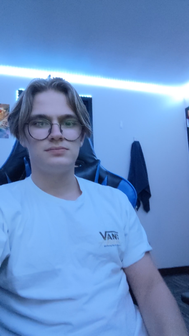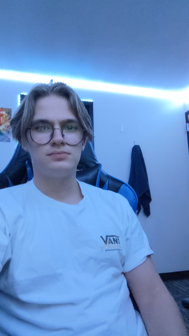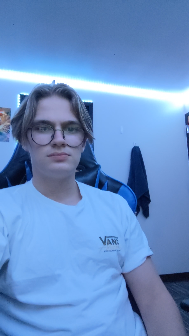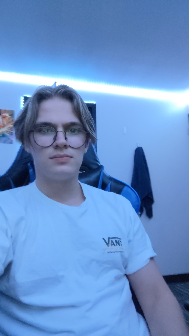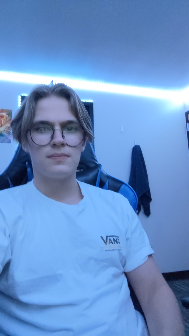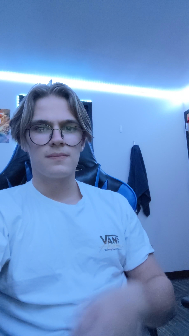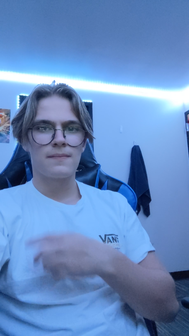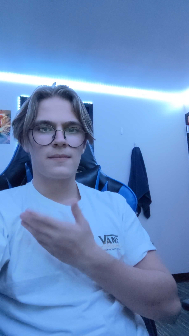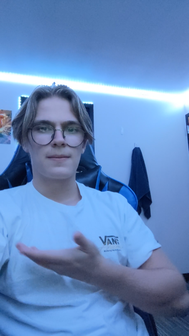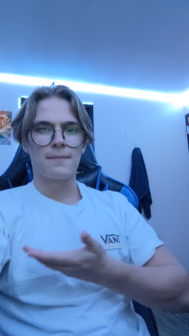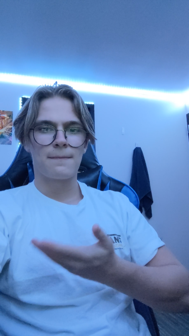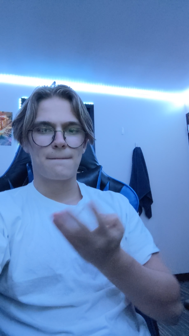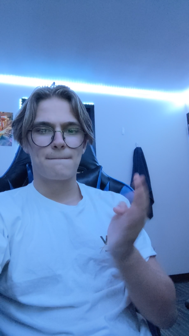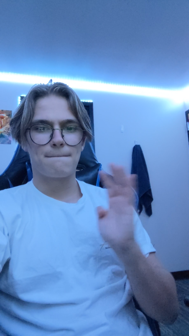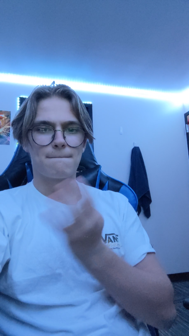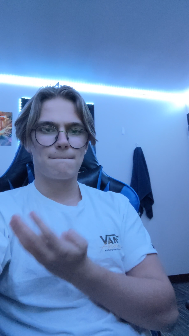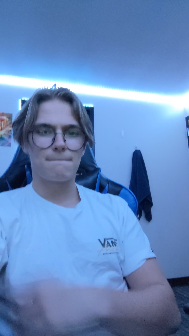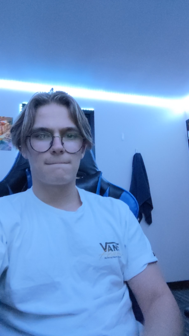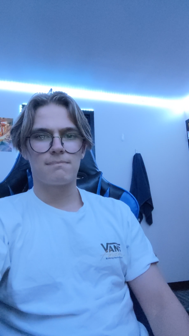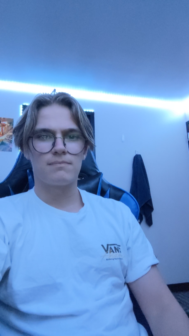crib